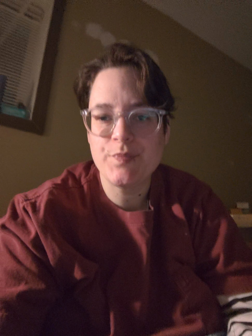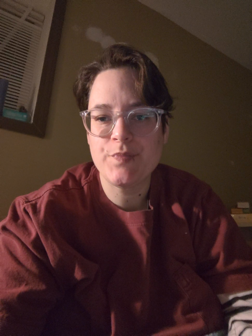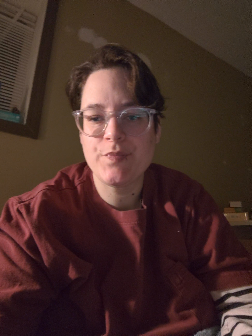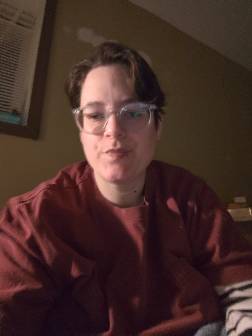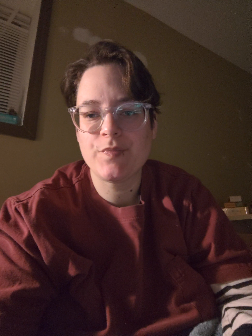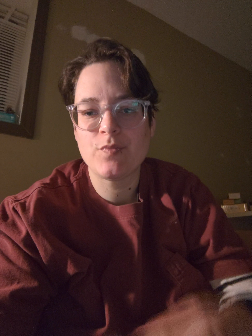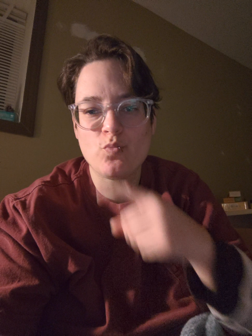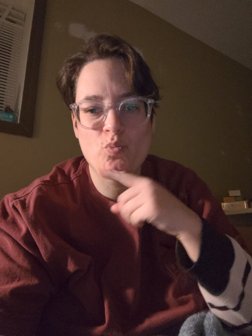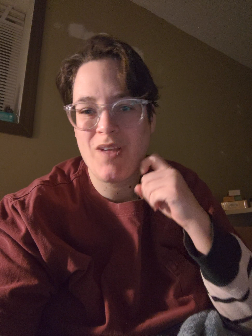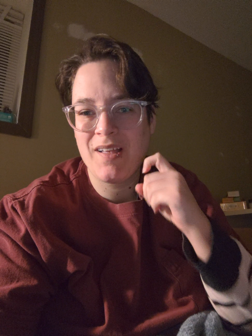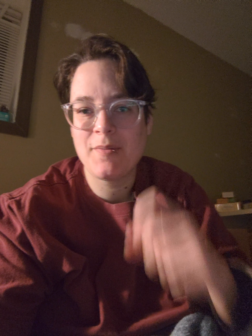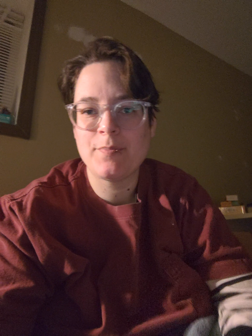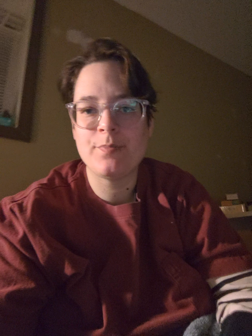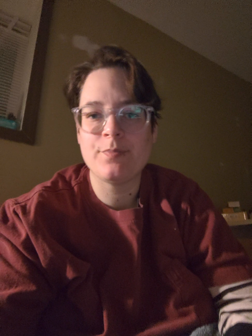dry